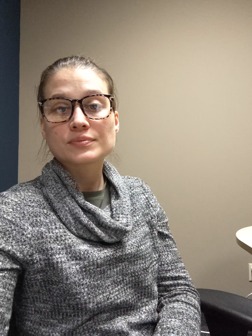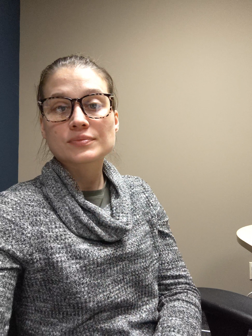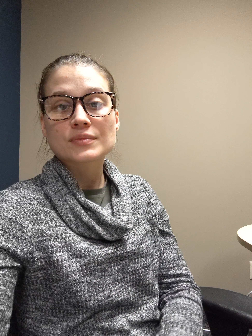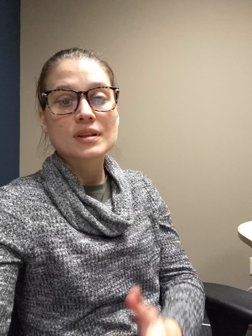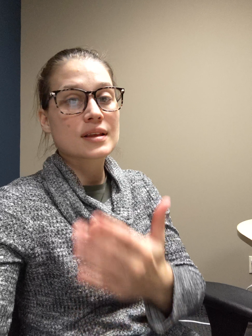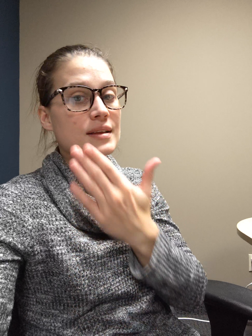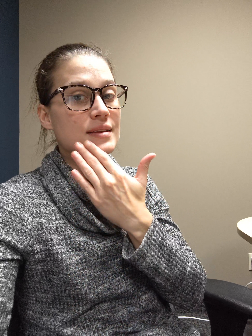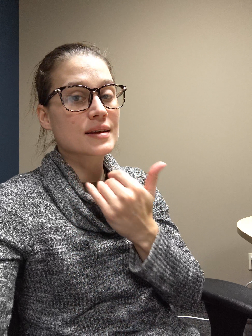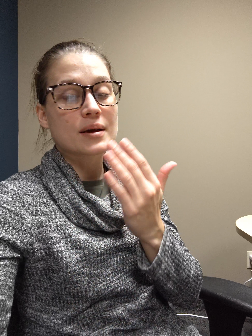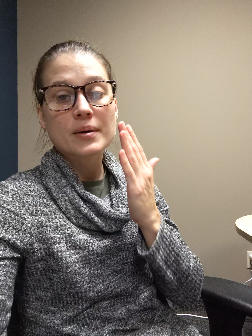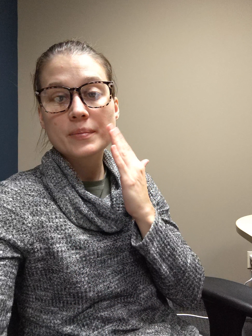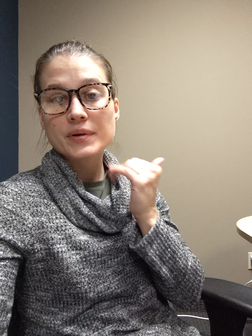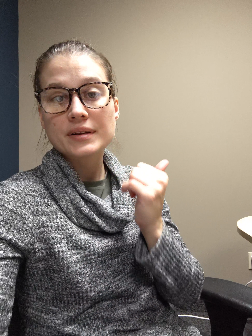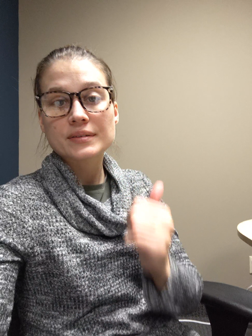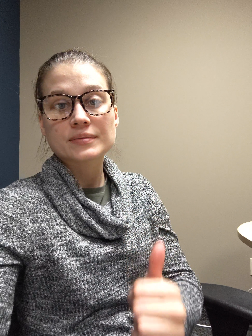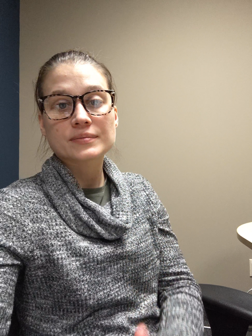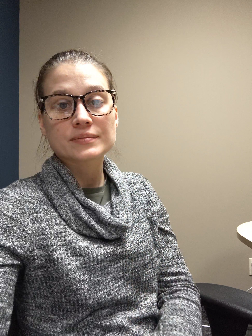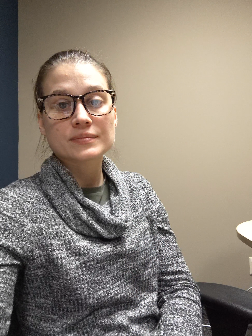napkin